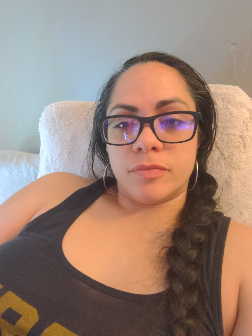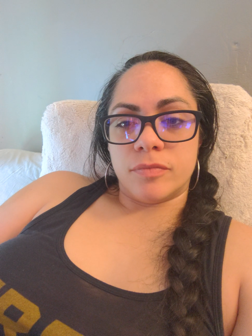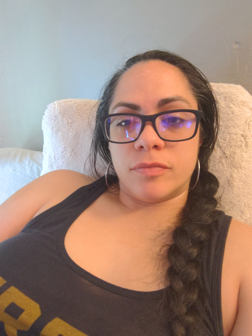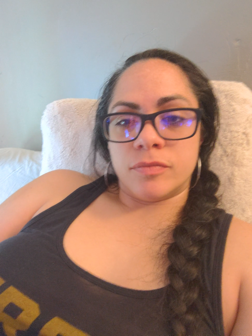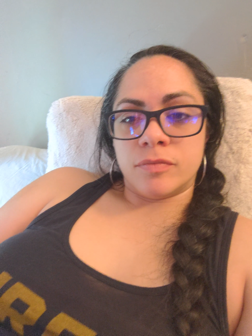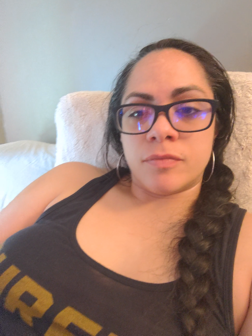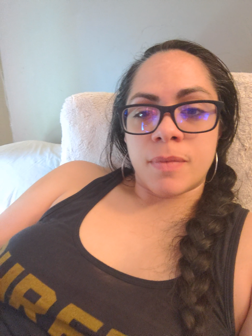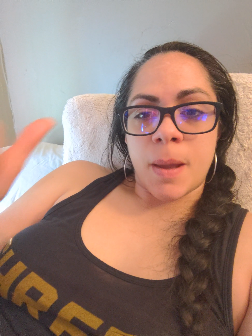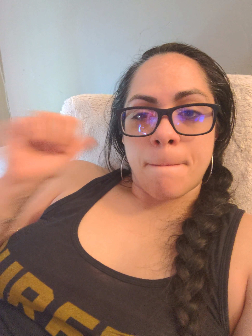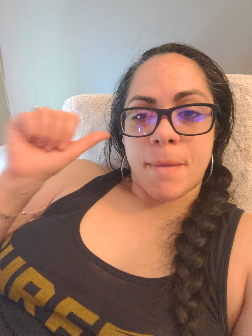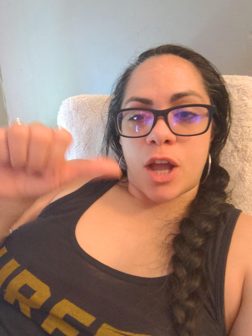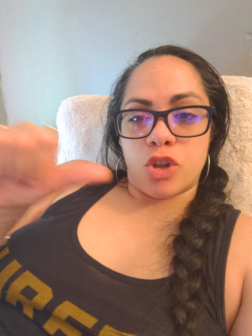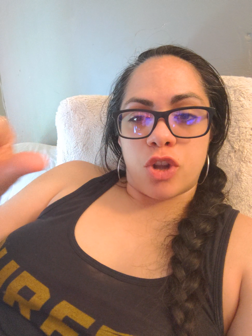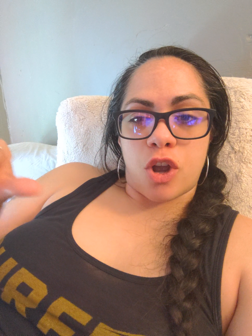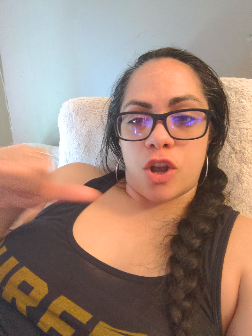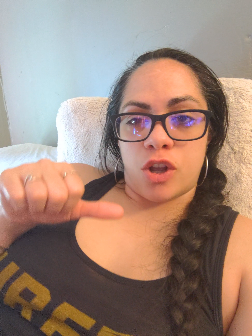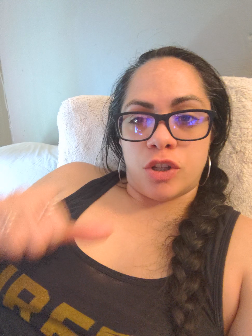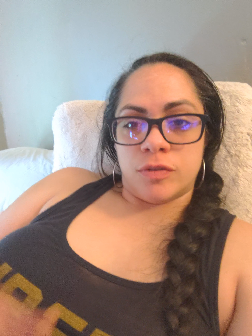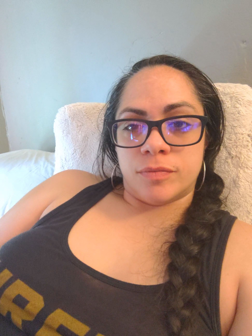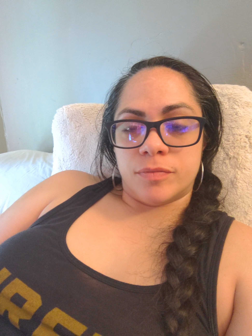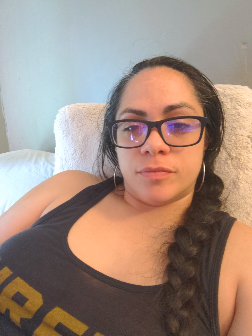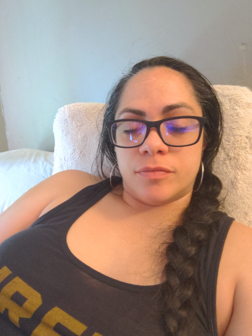backyard